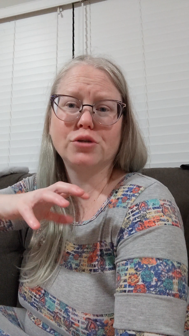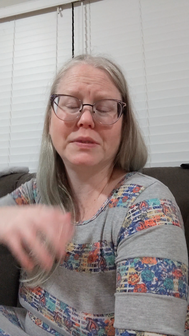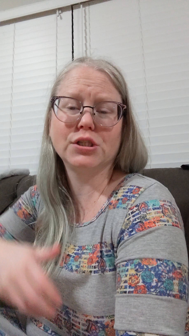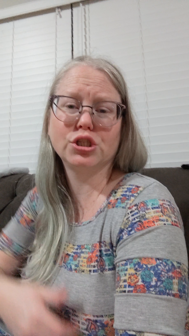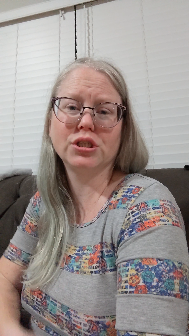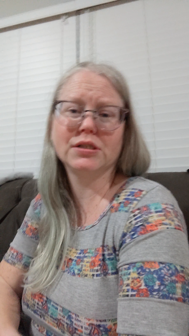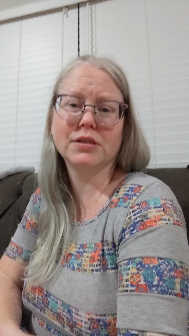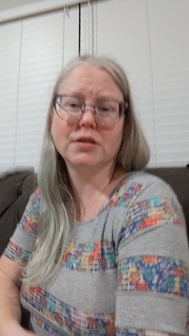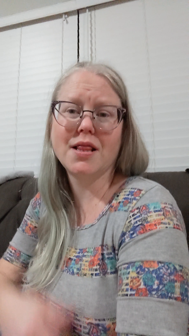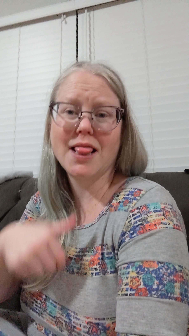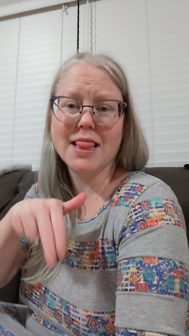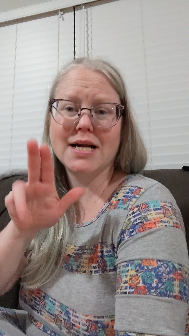lick